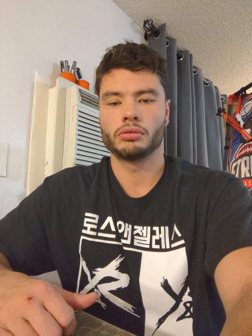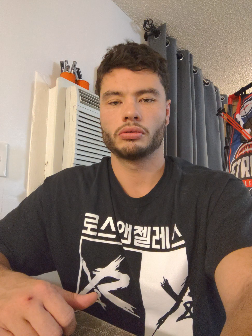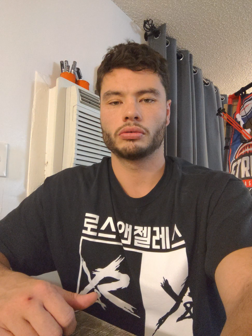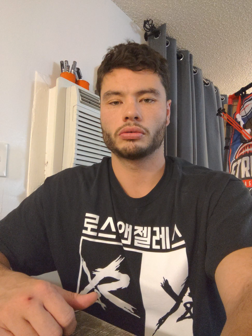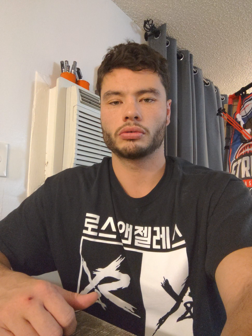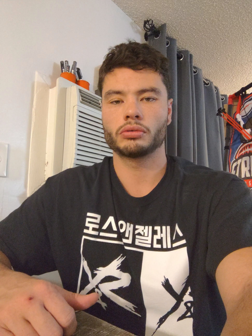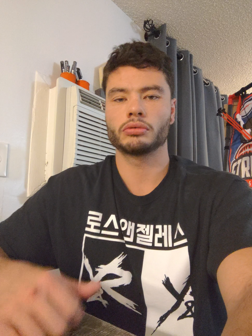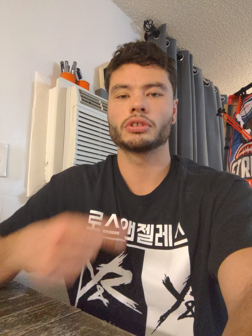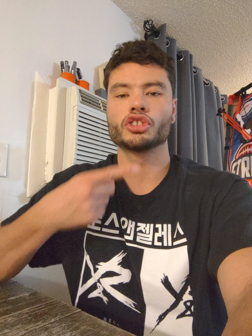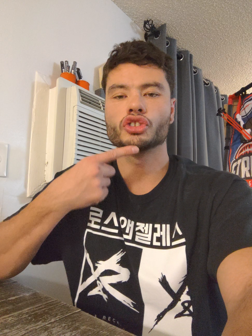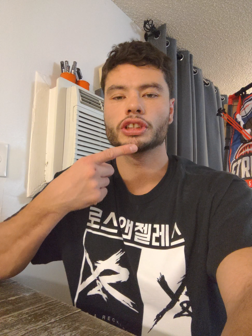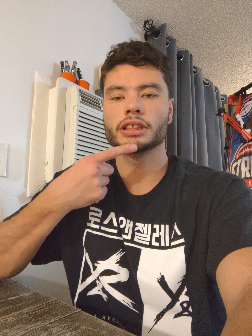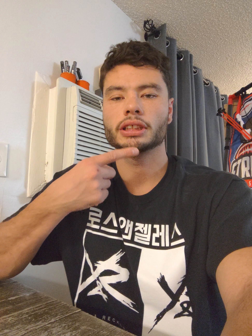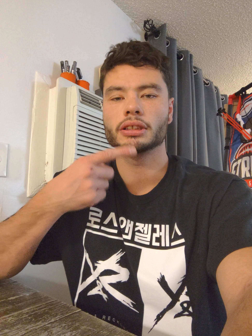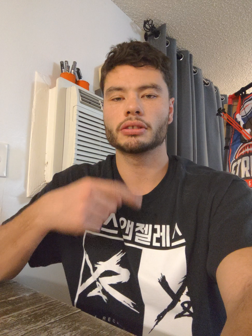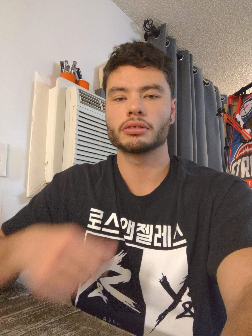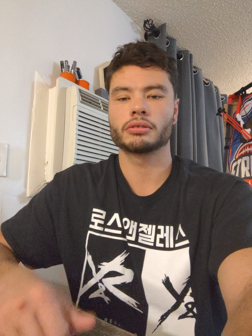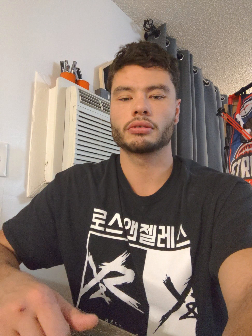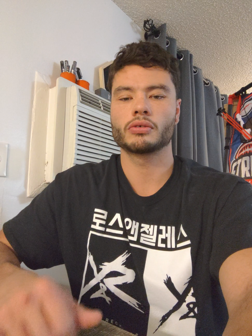chin